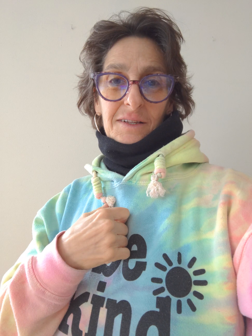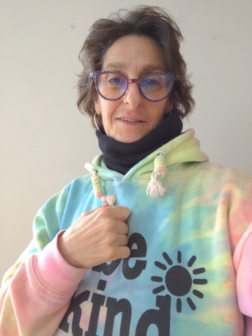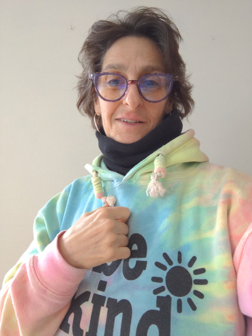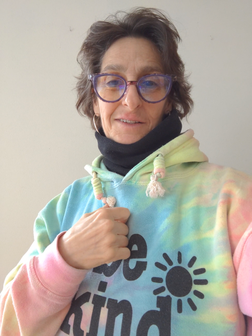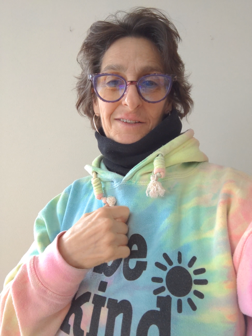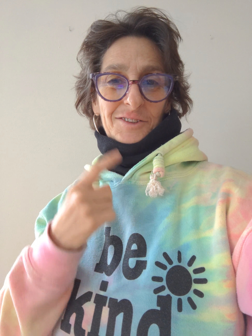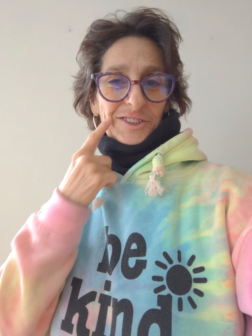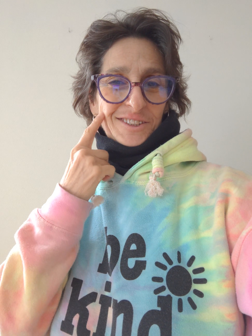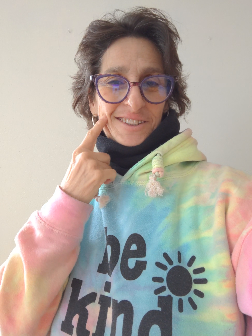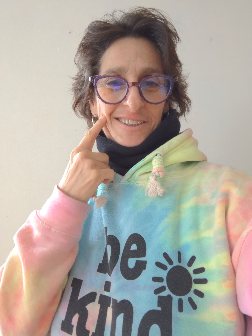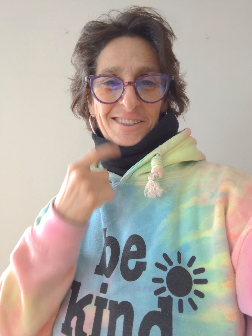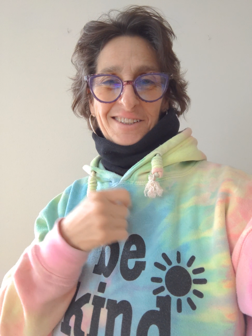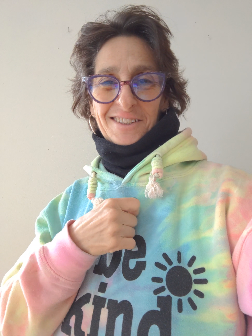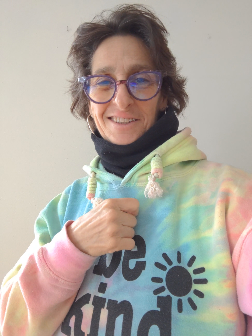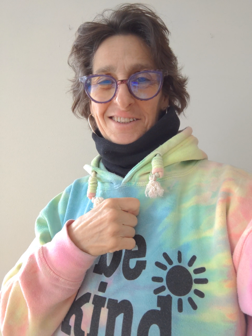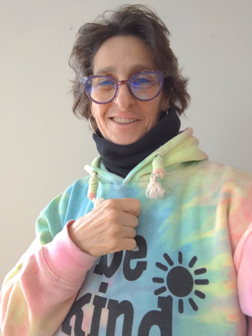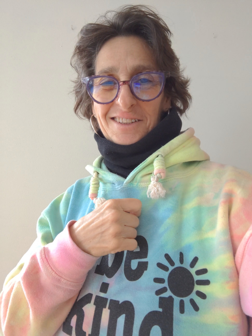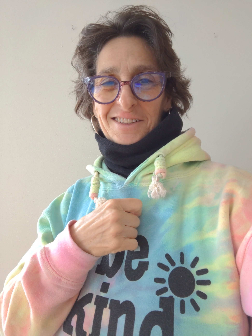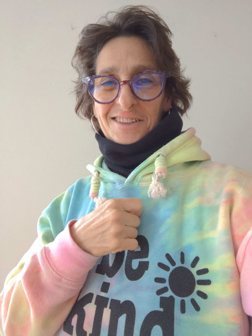cheek